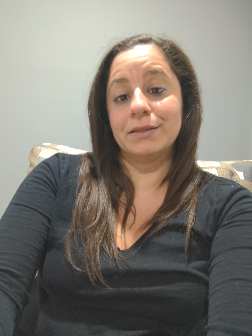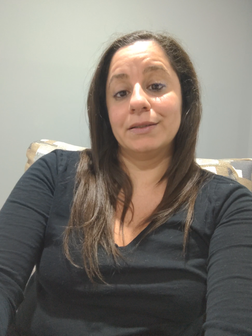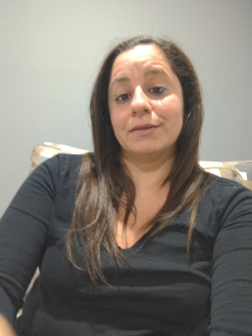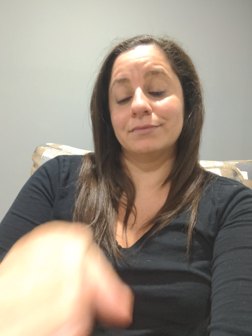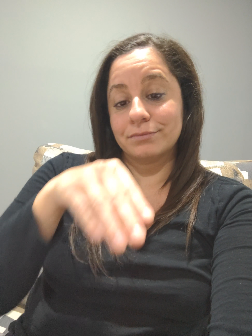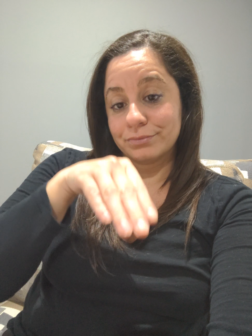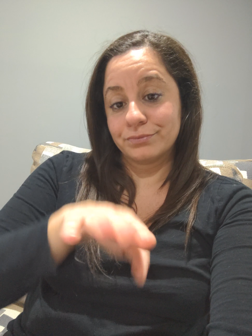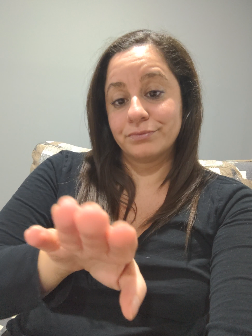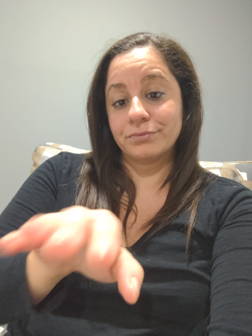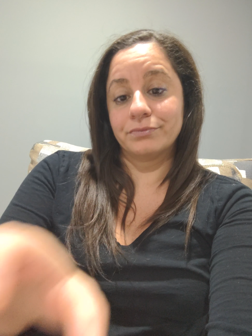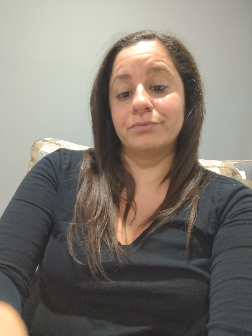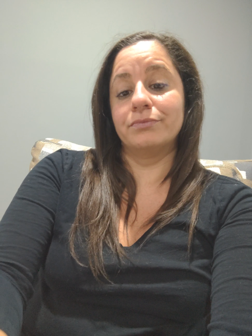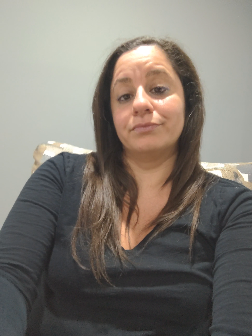into